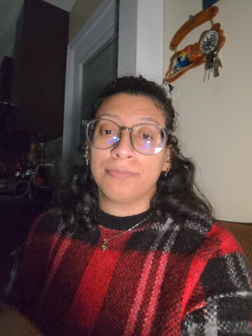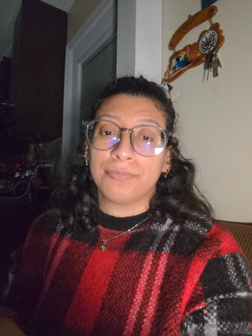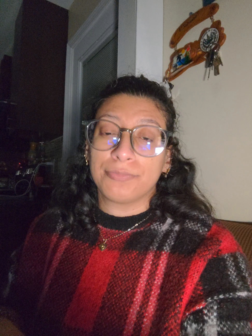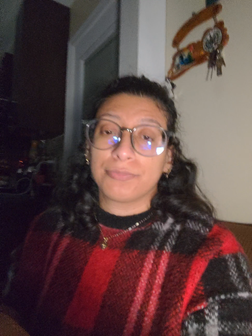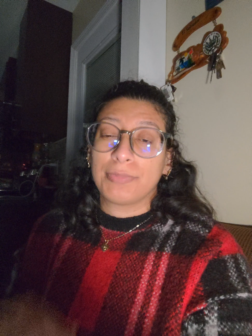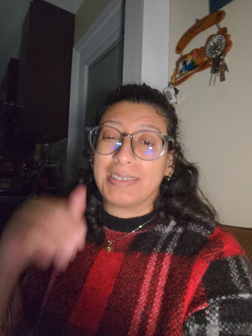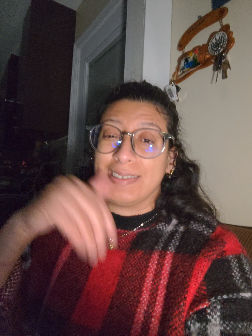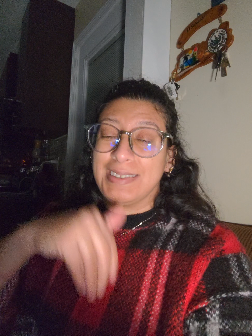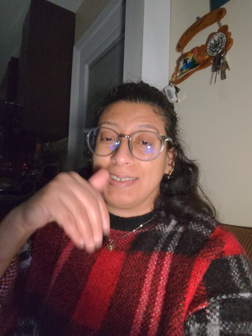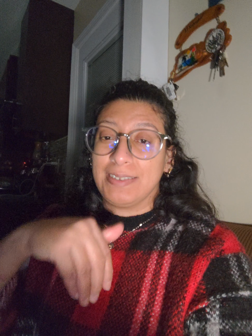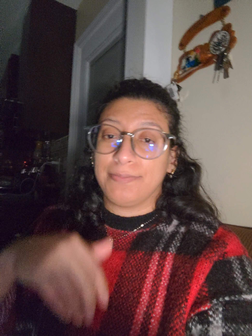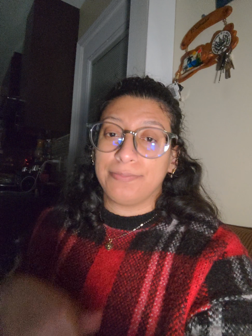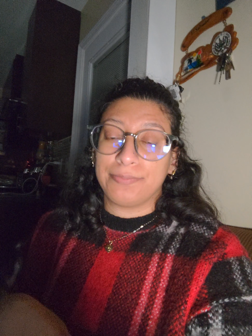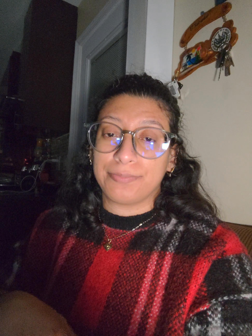night